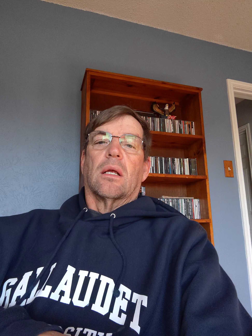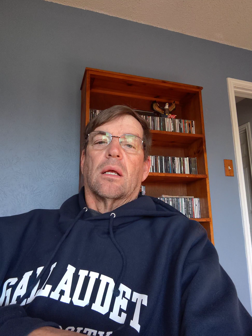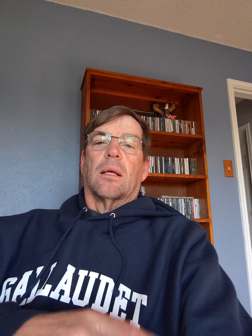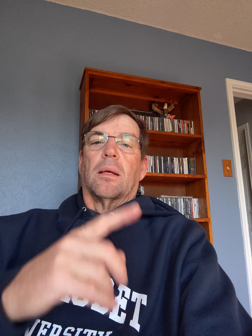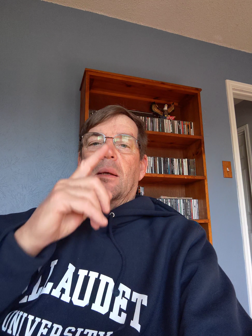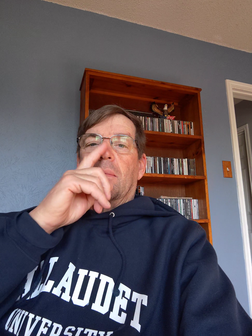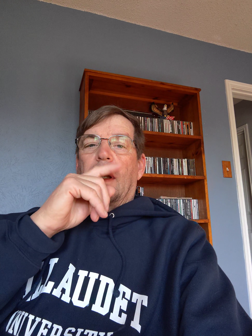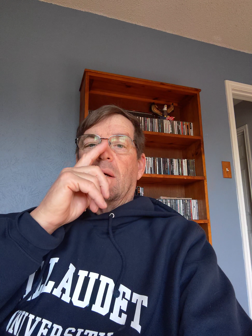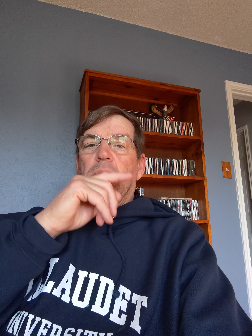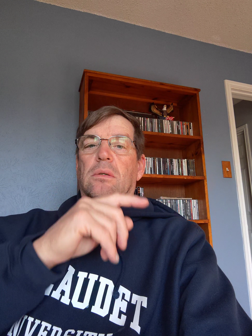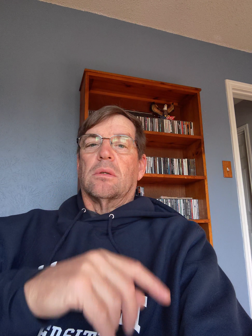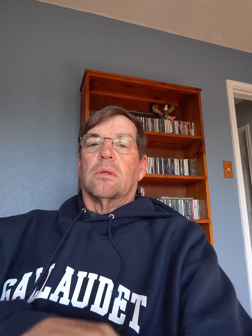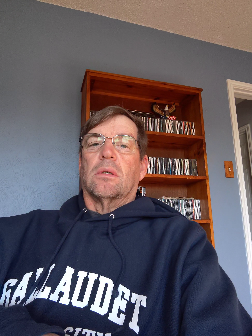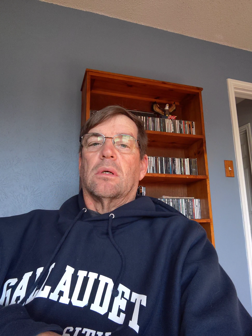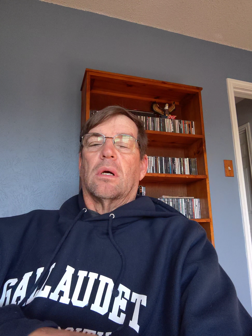mouse